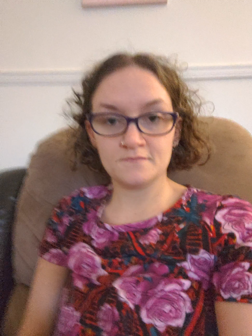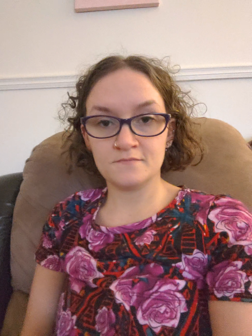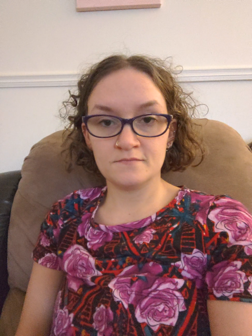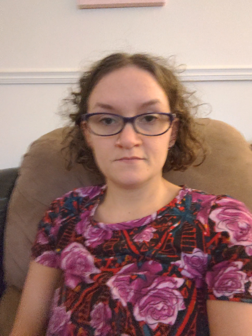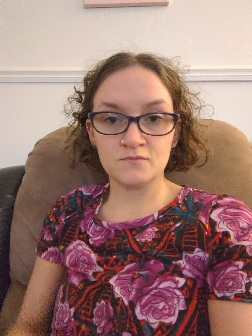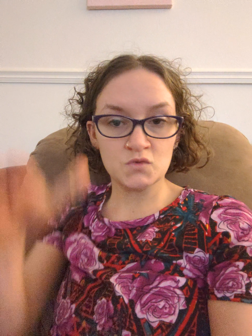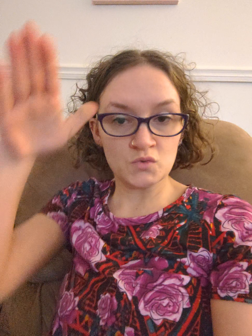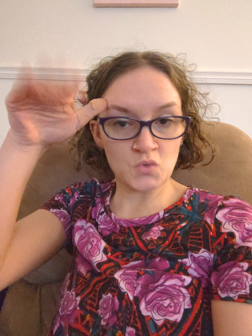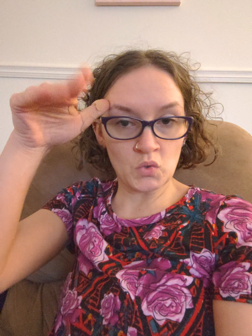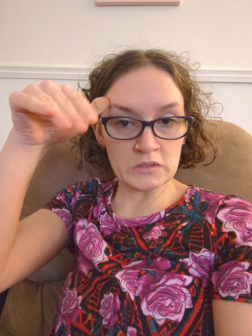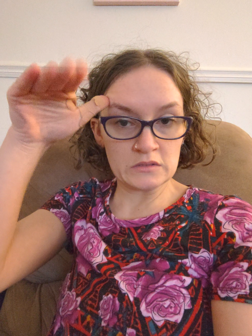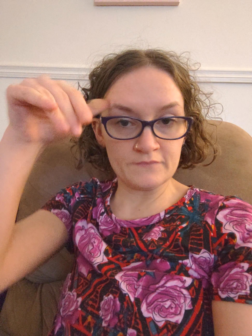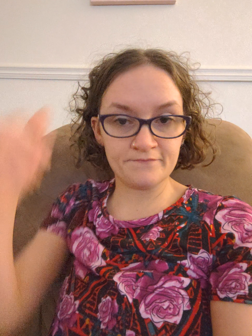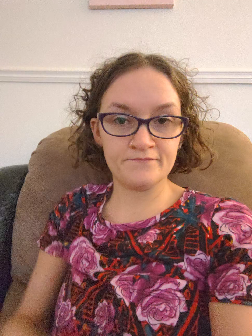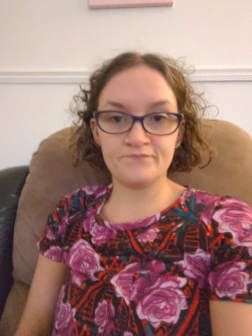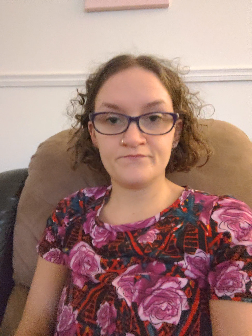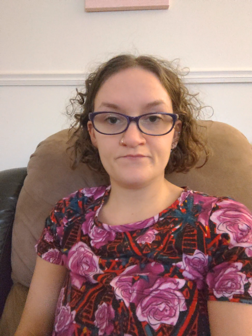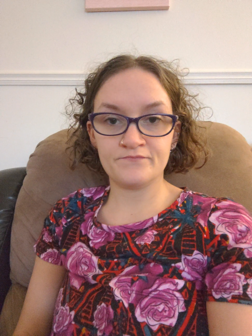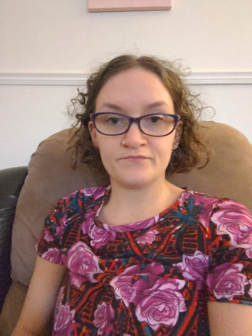donkey